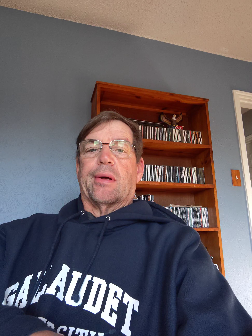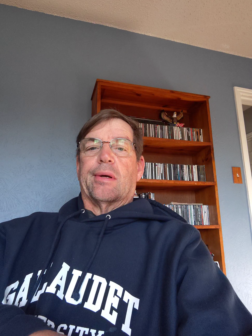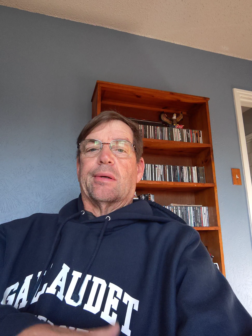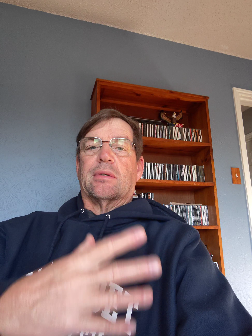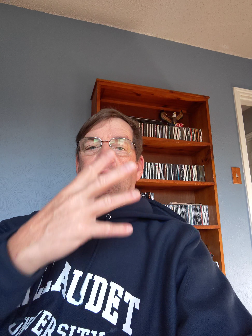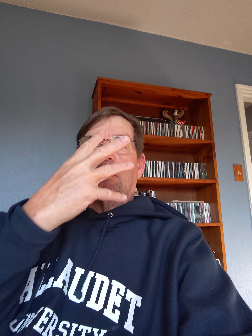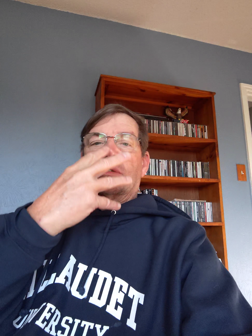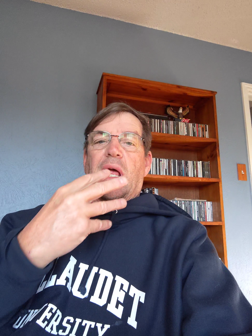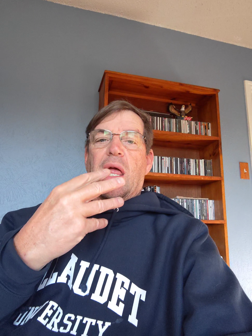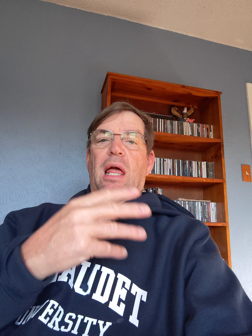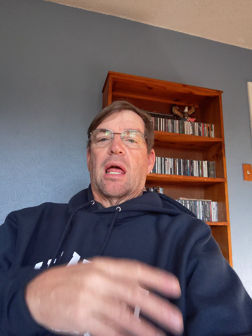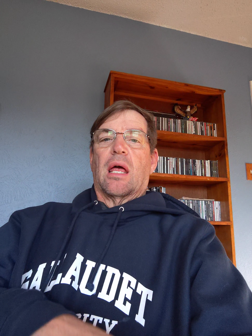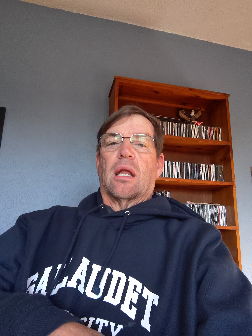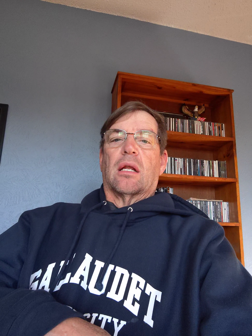sad